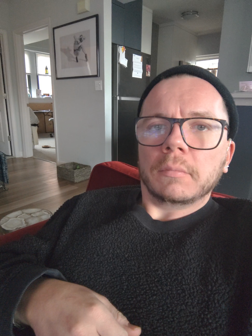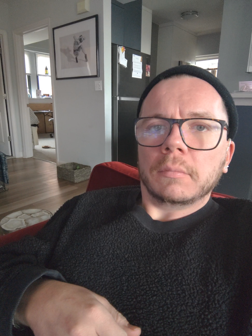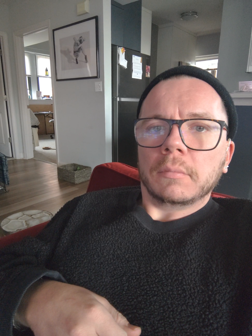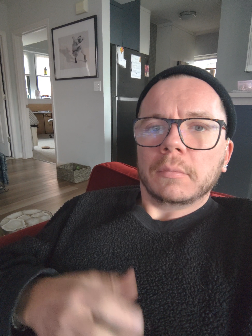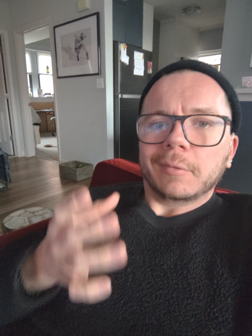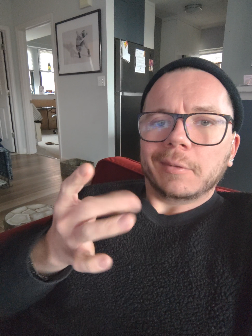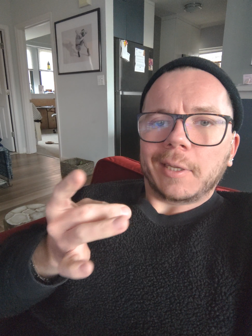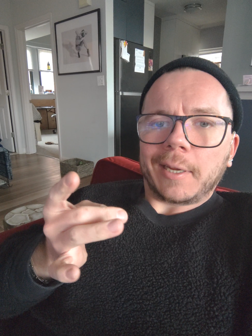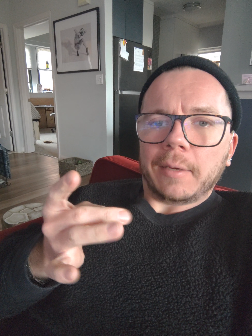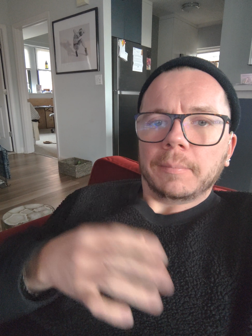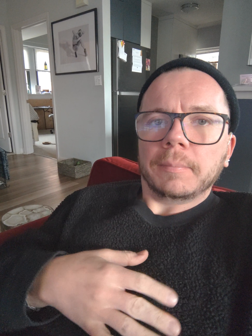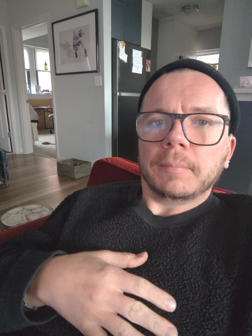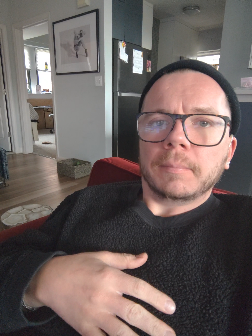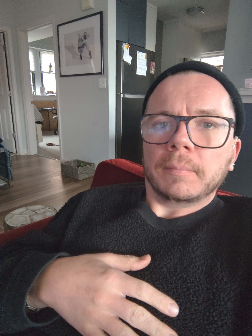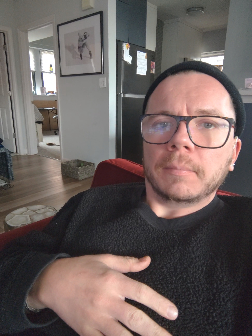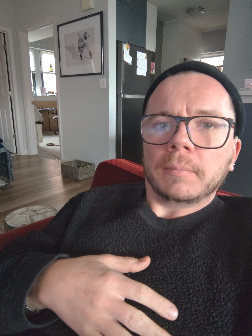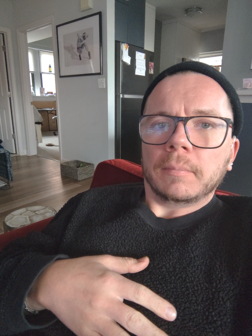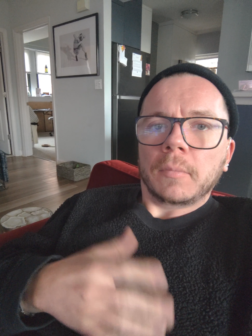sticky